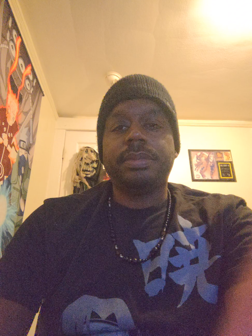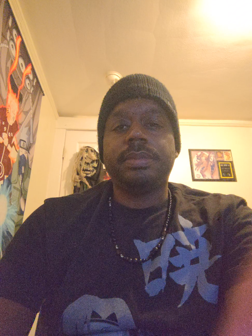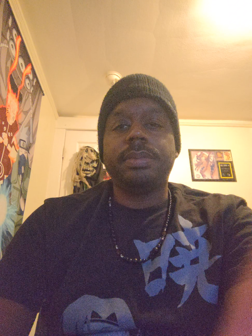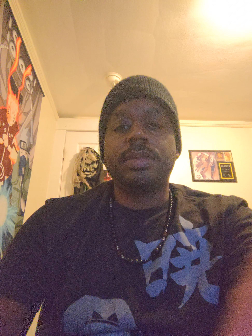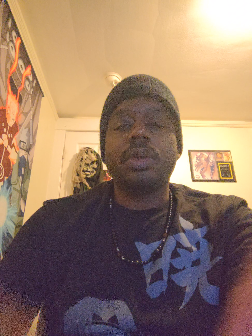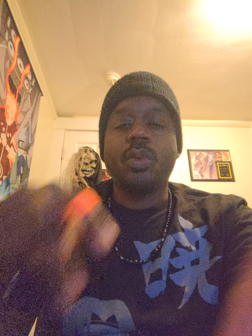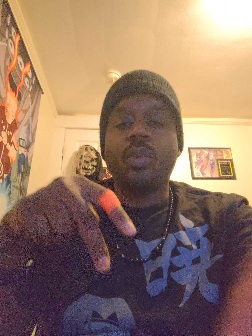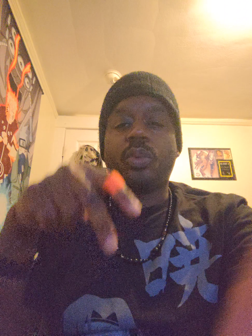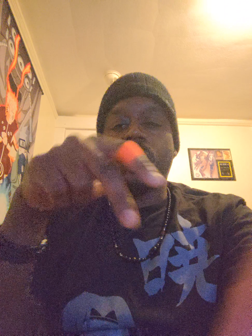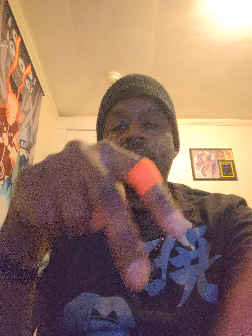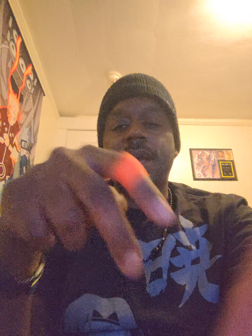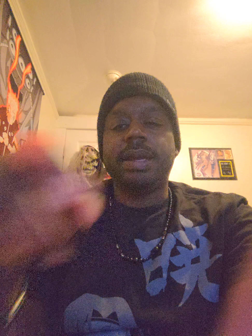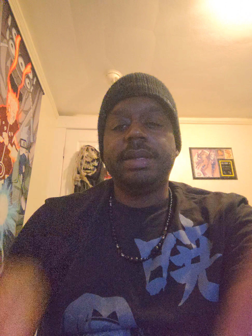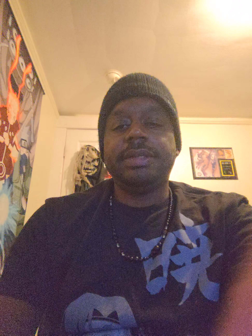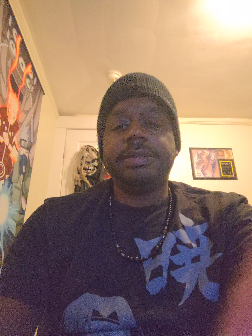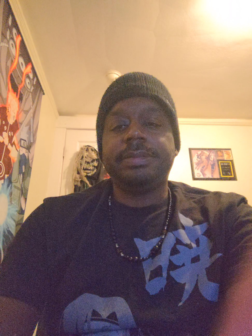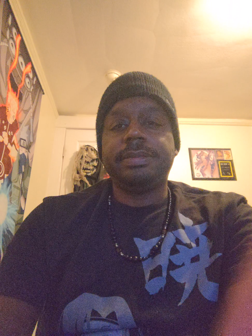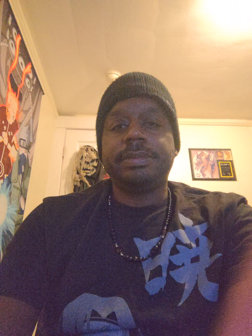ride